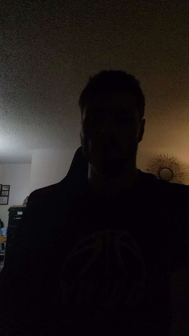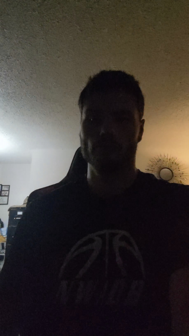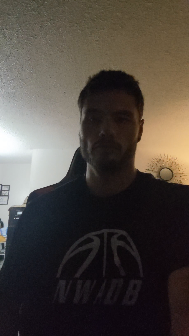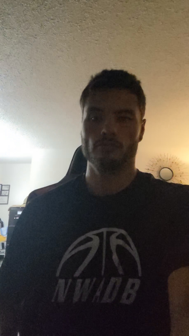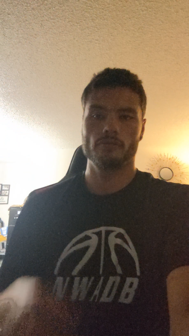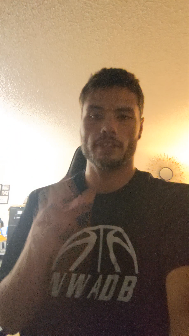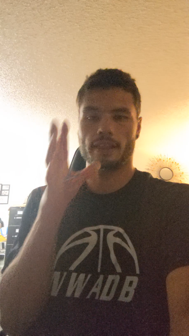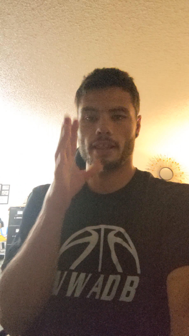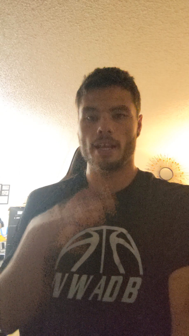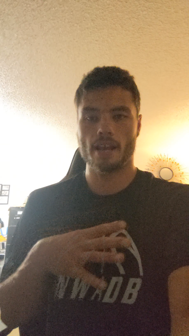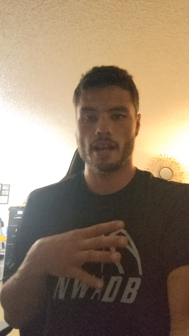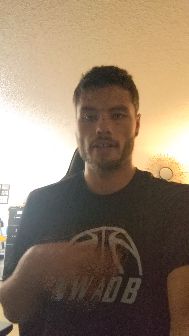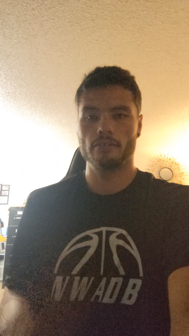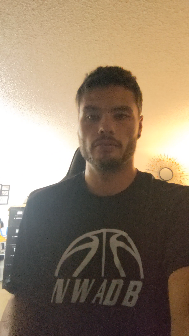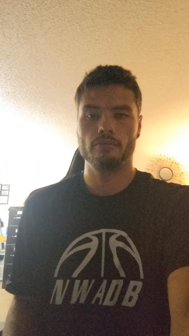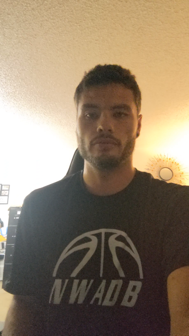lady